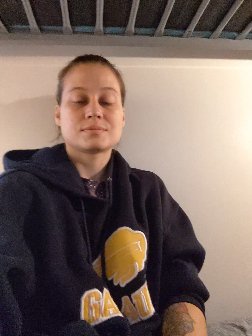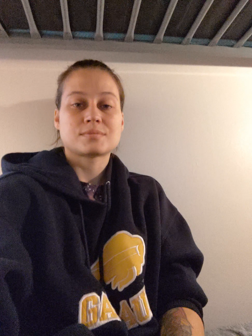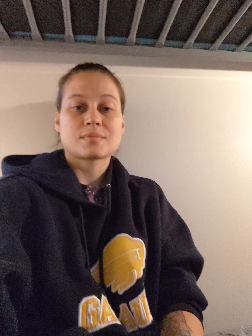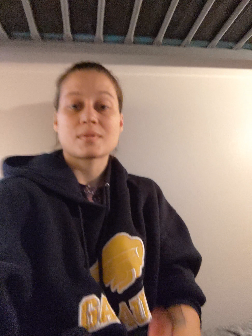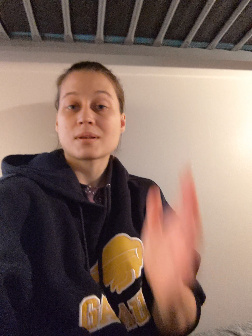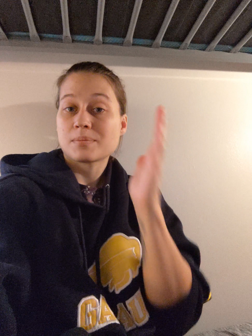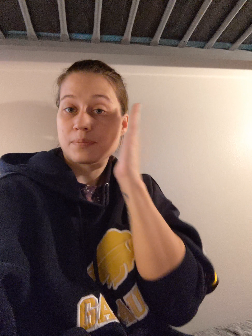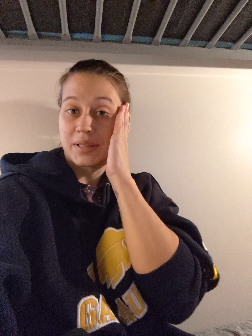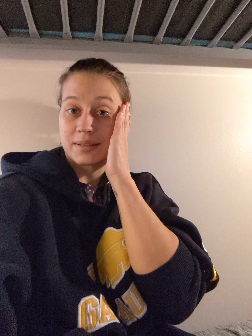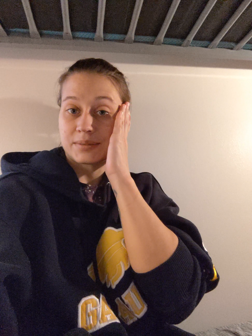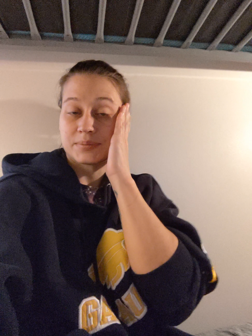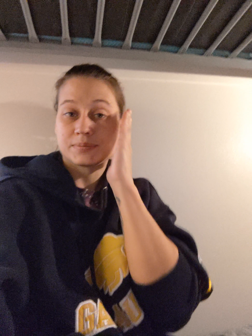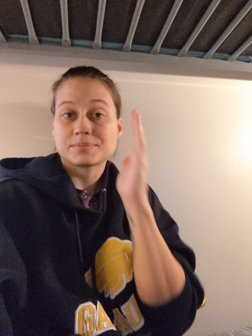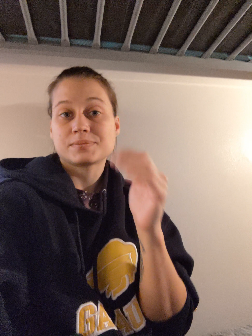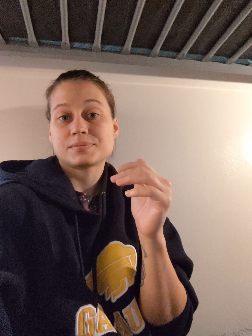bed